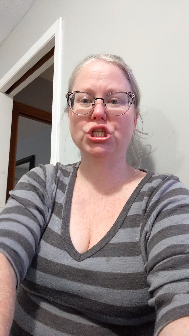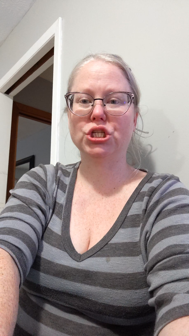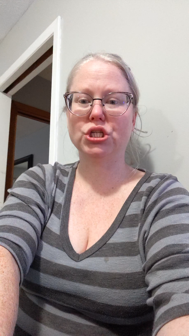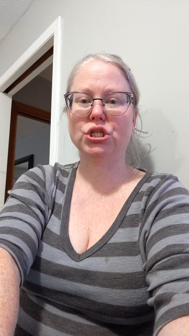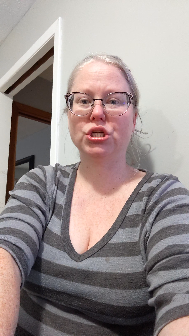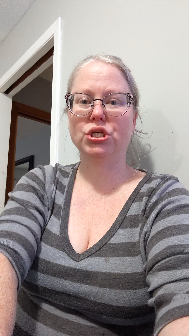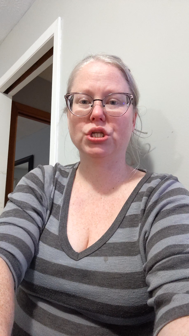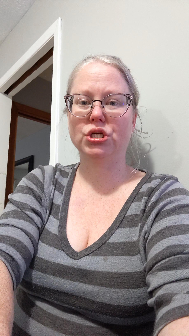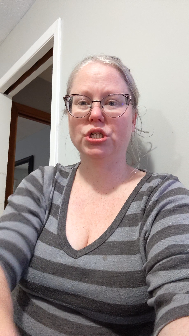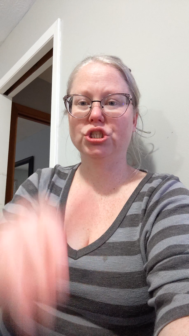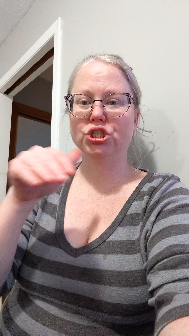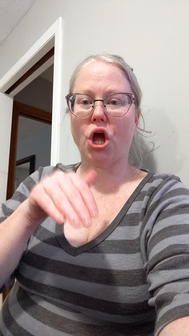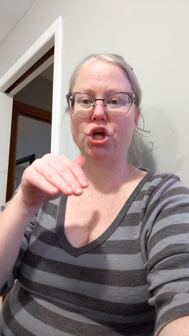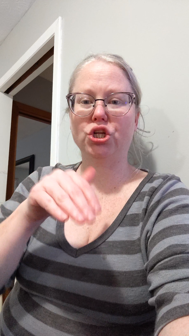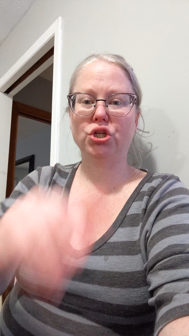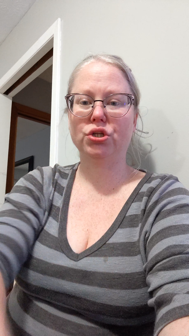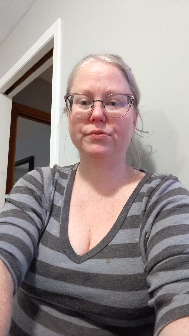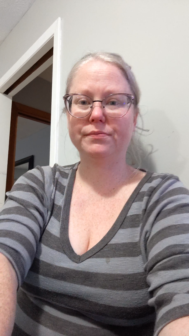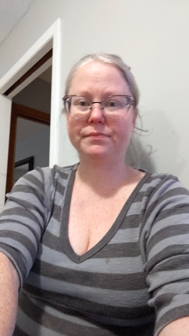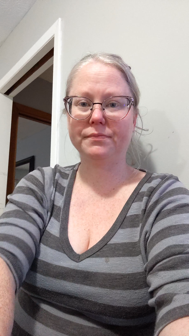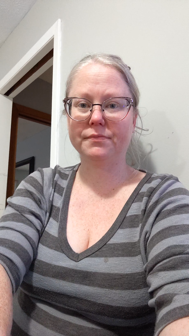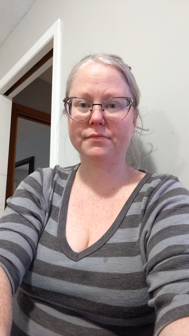doctor